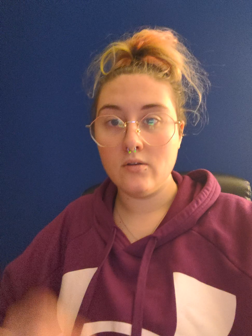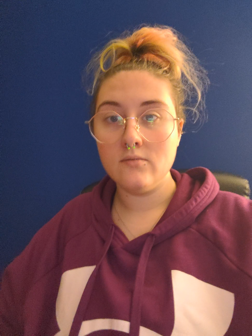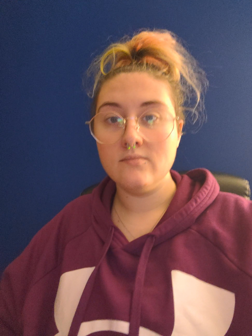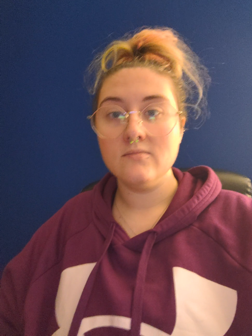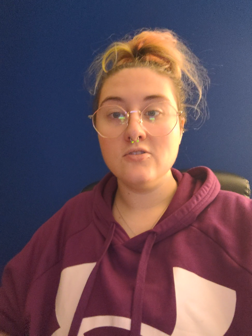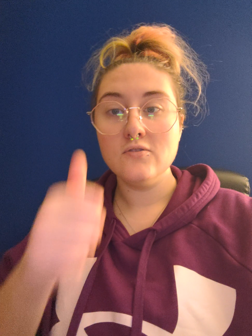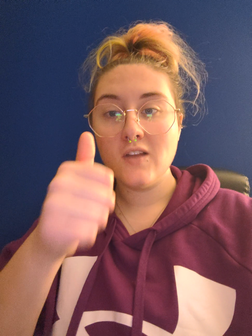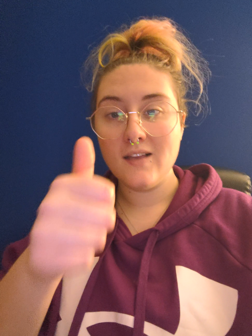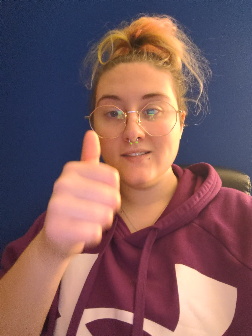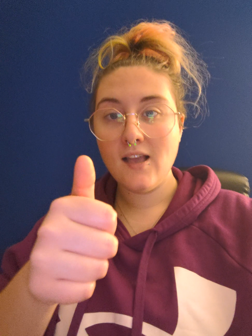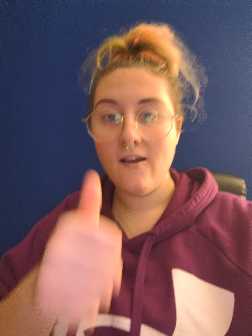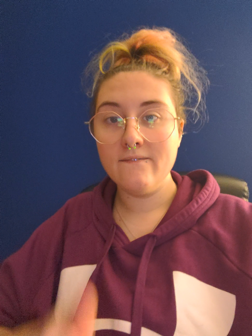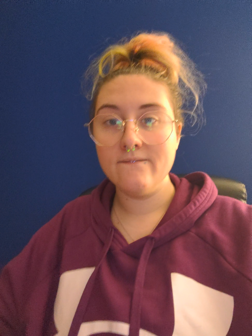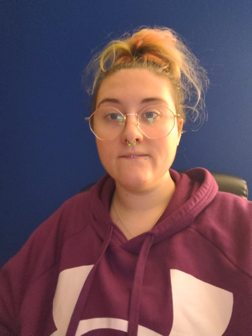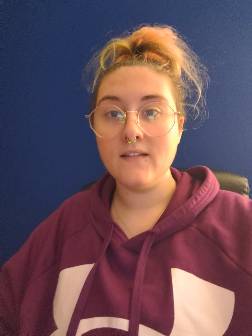yourself